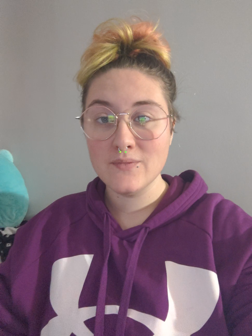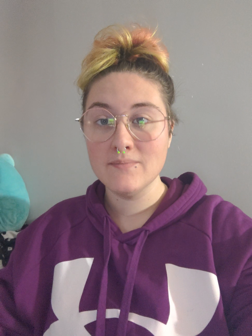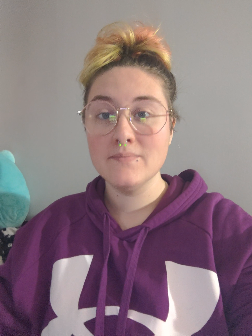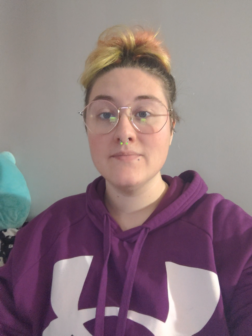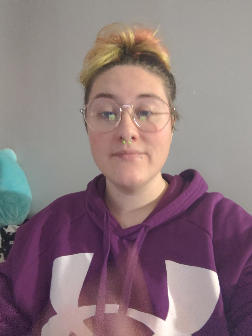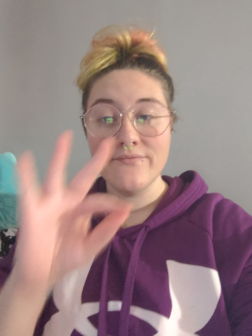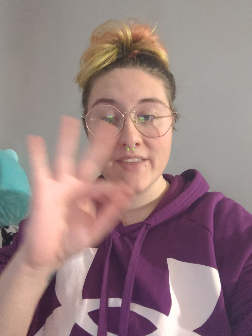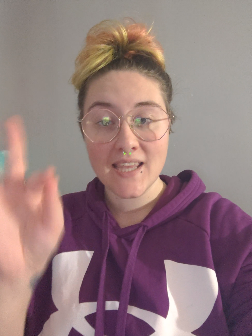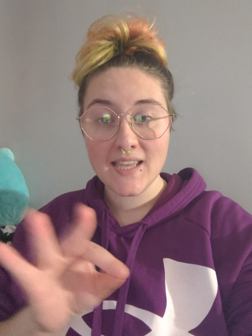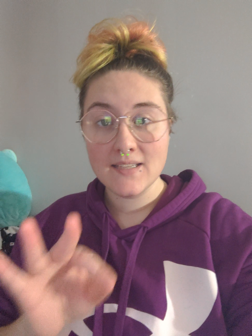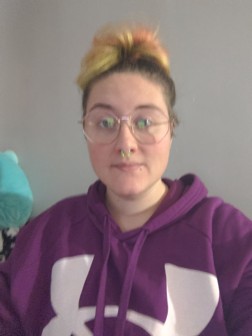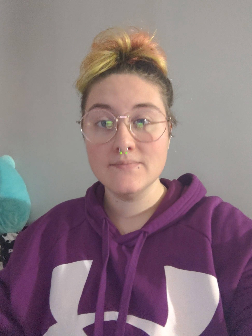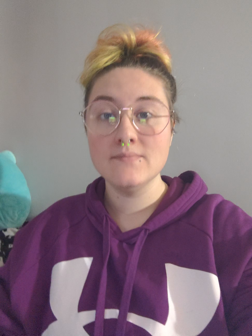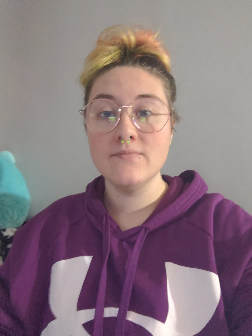feet